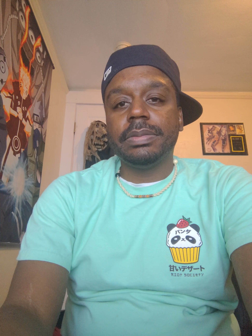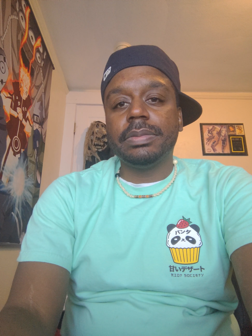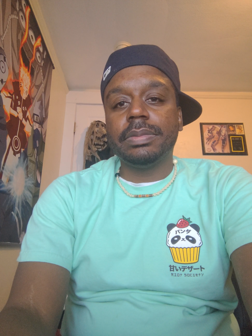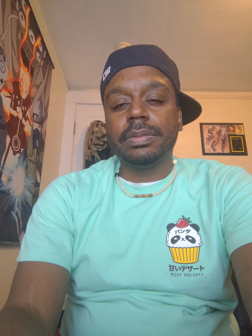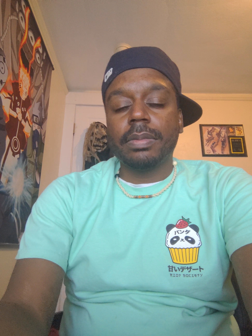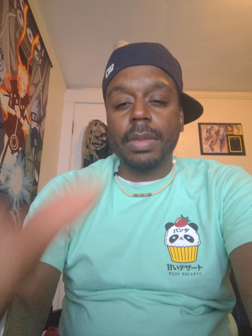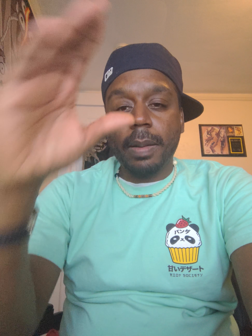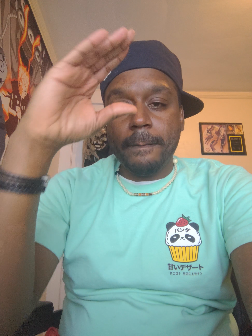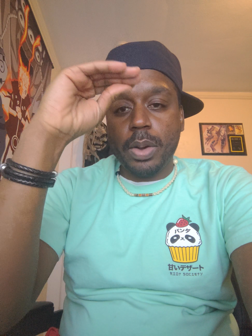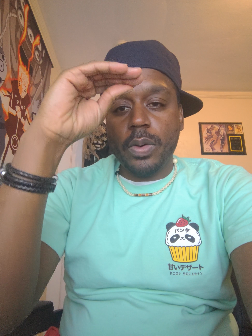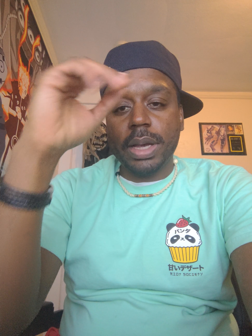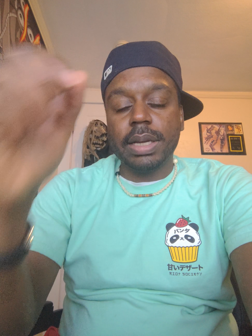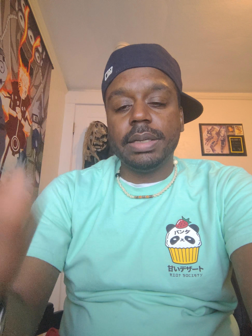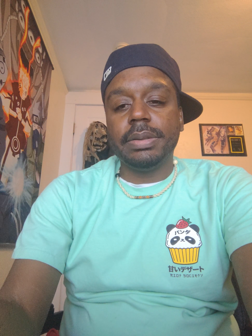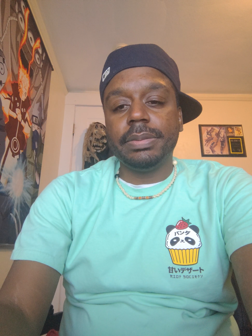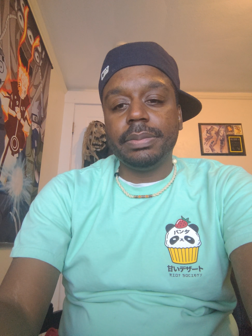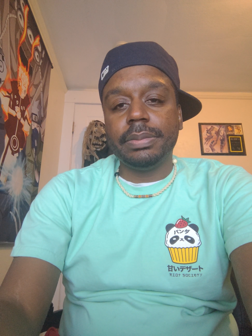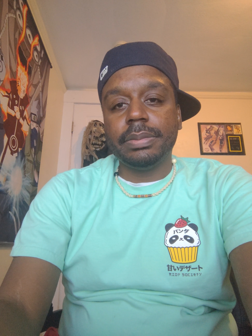boy